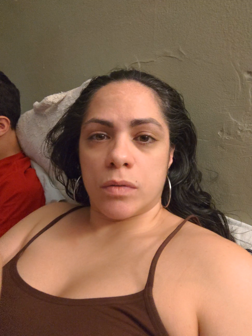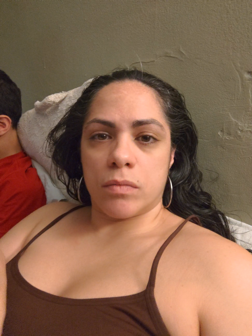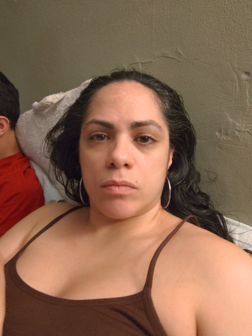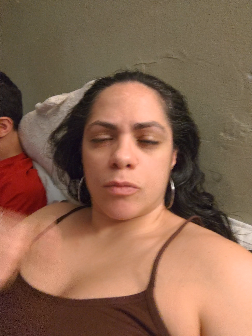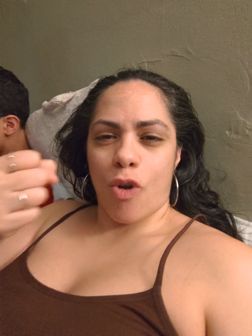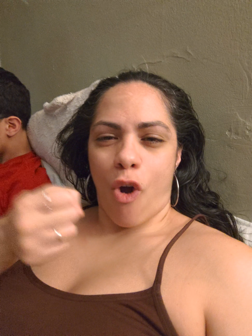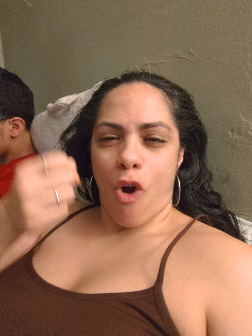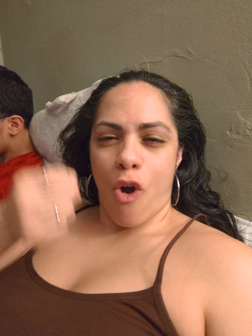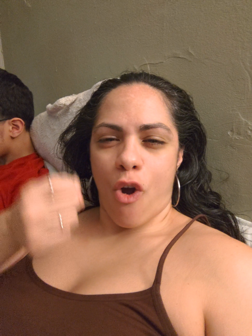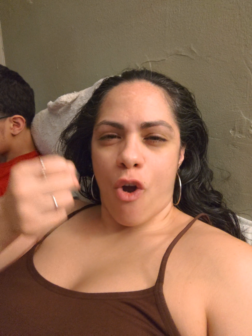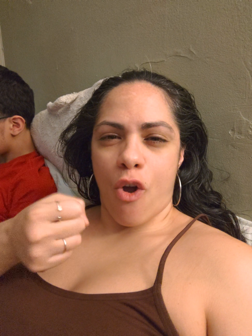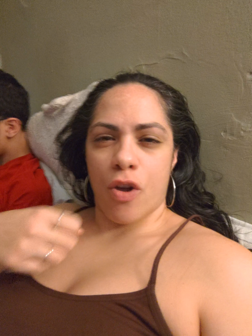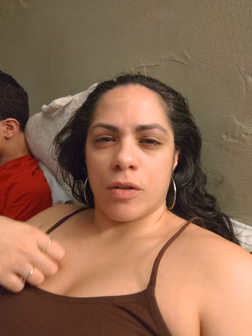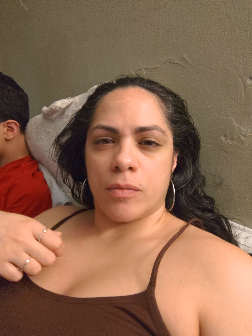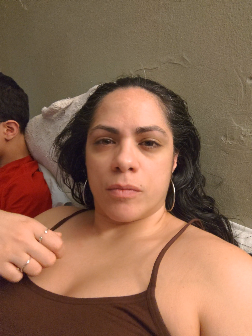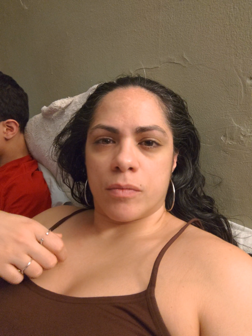car